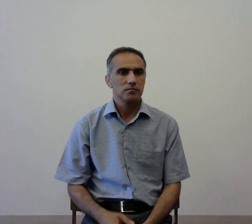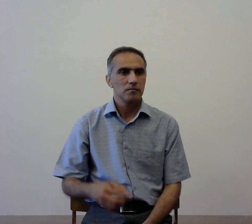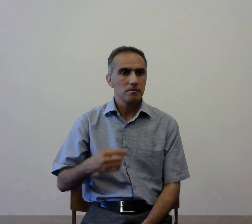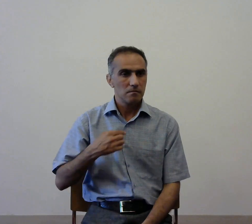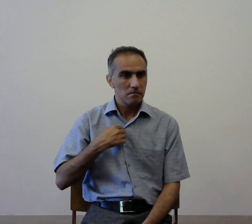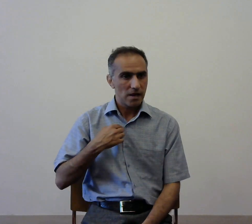mən